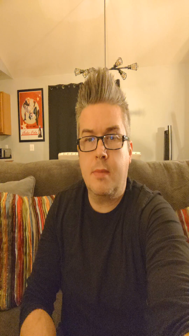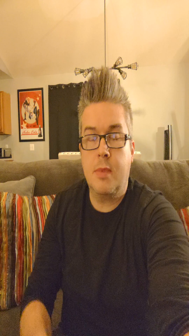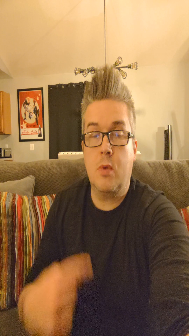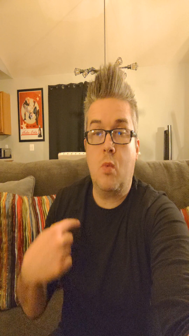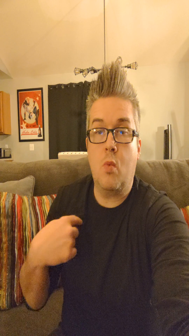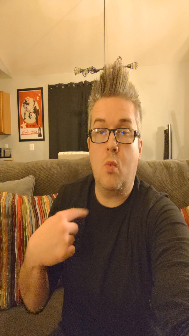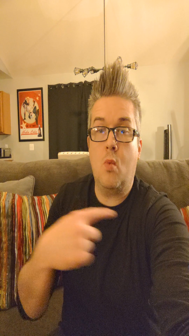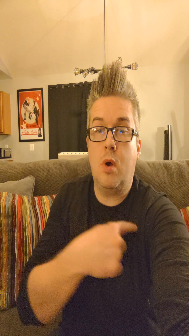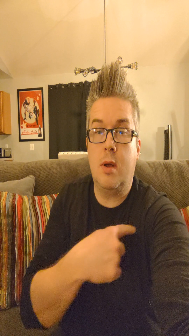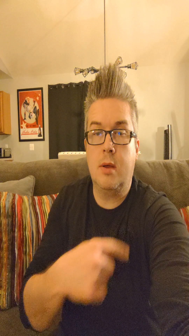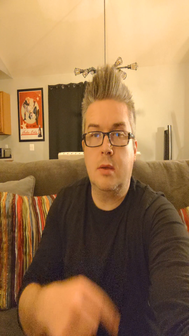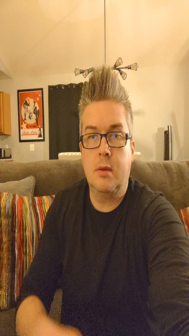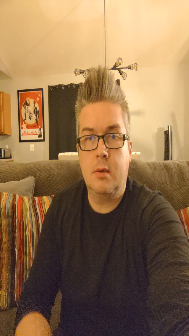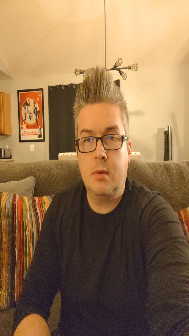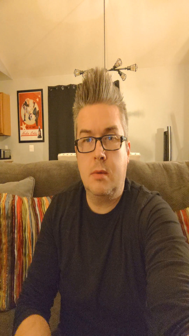we